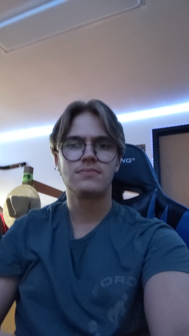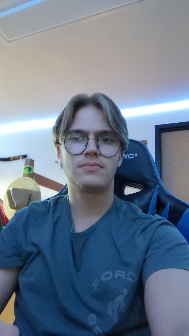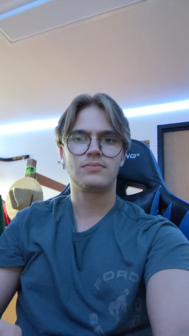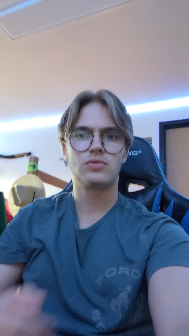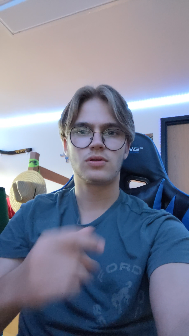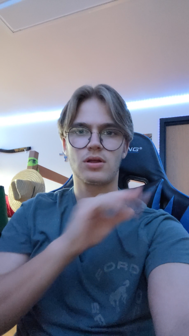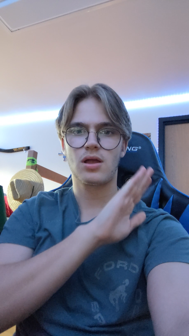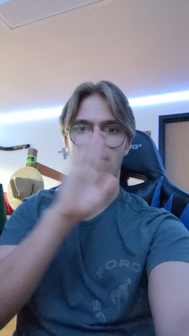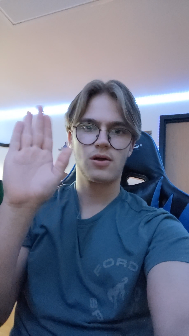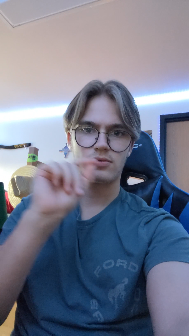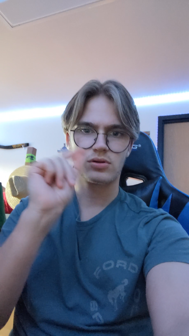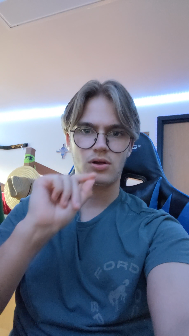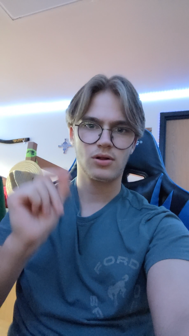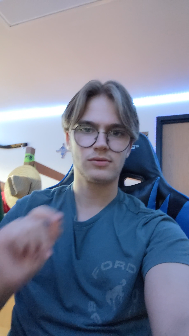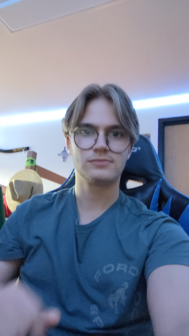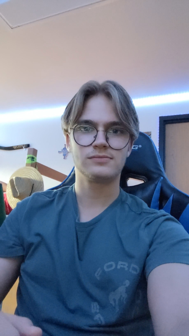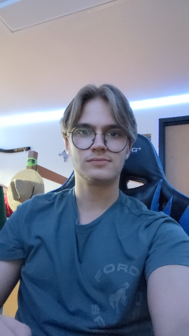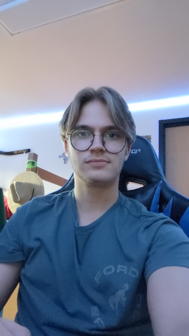chalk